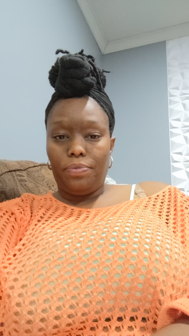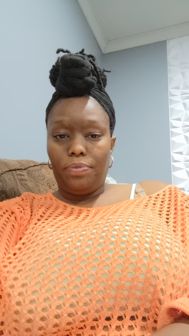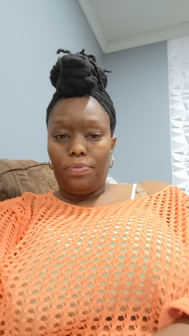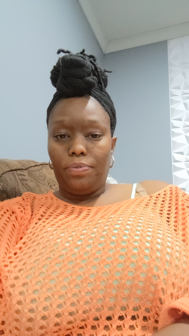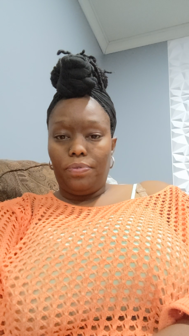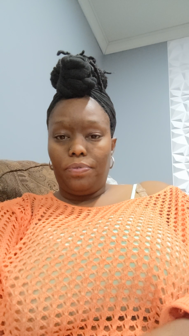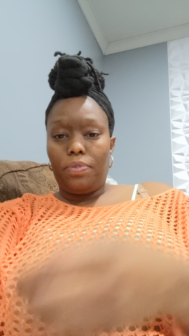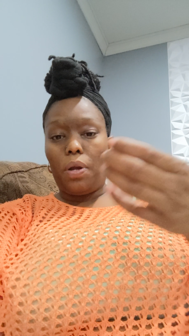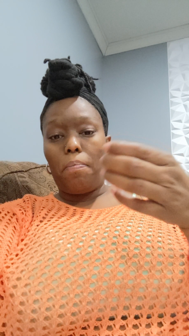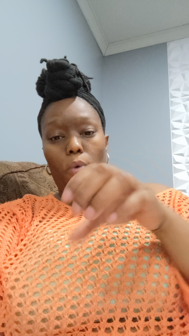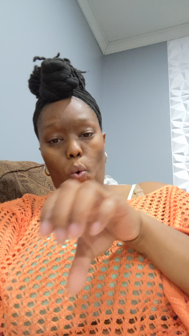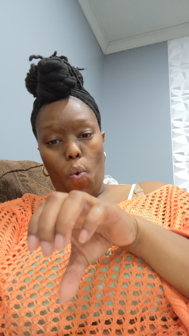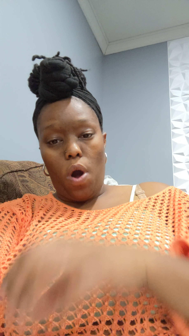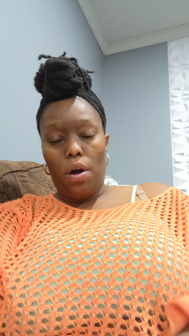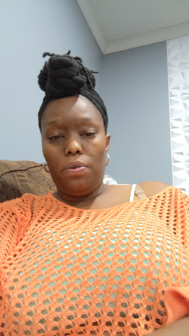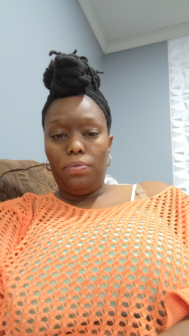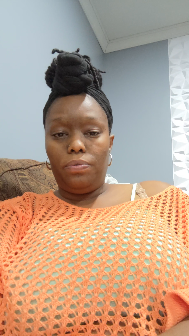pour